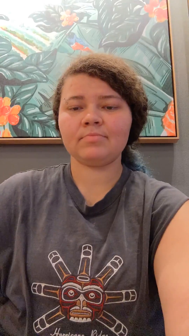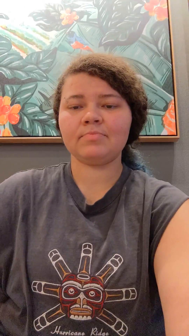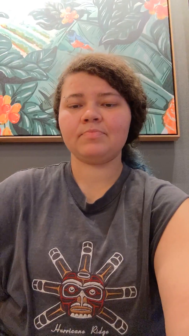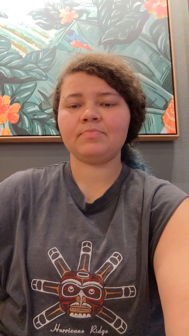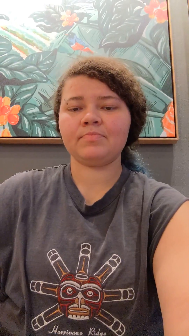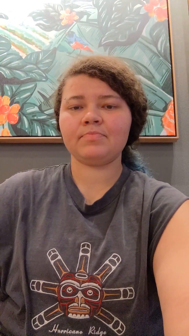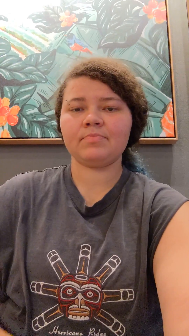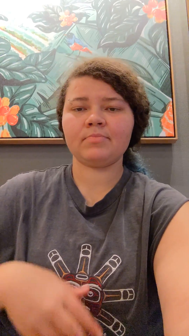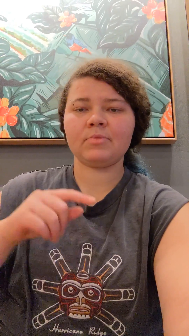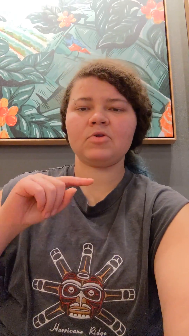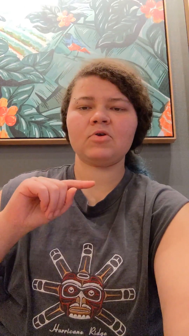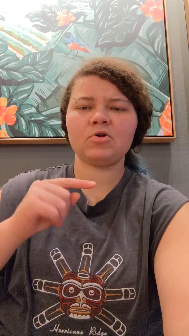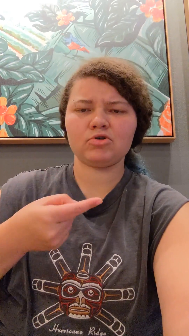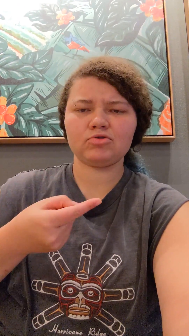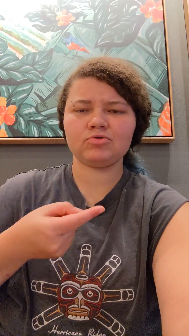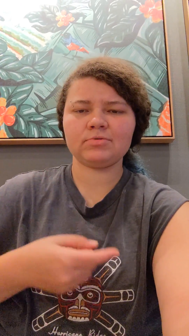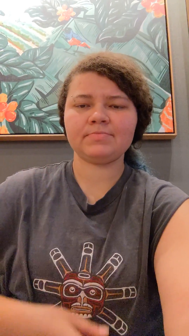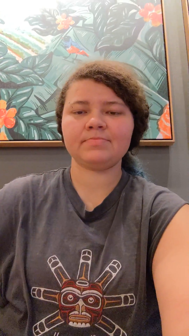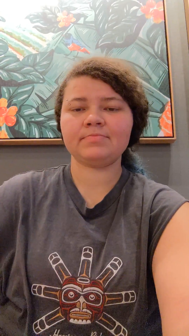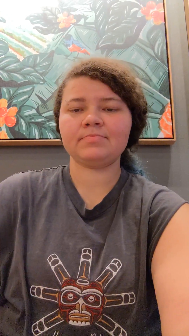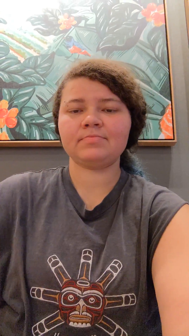hurt